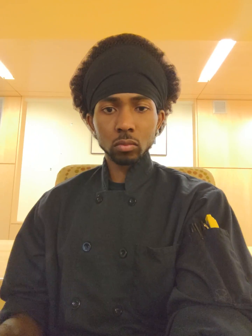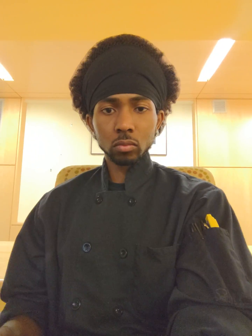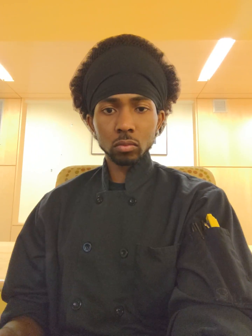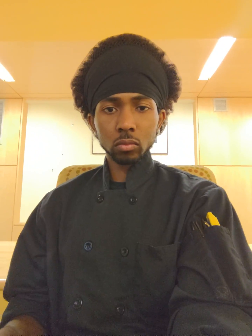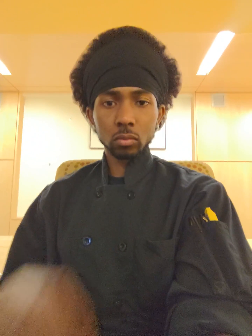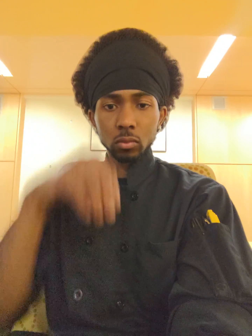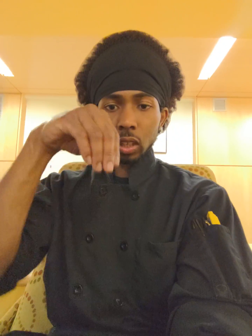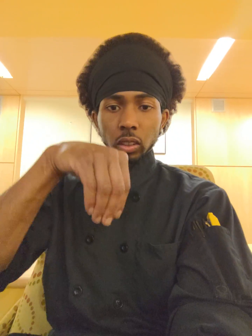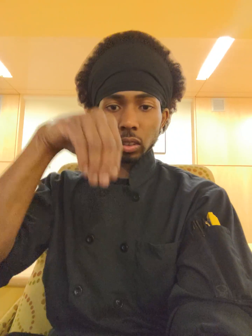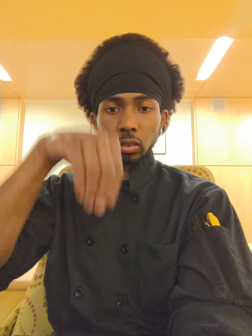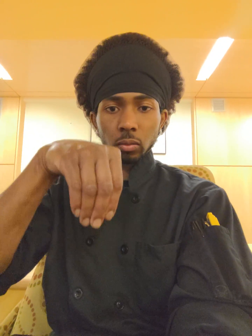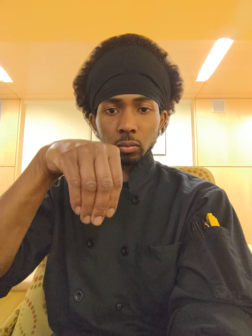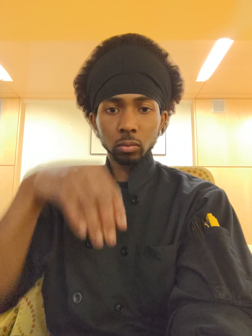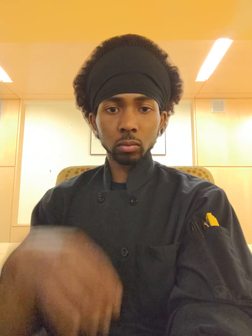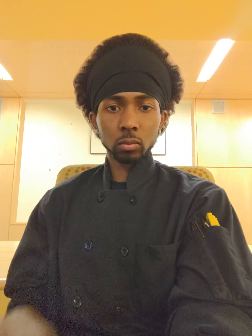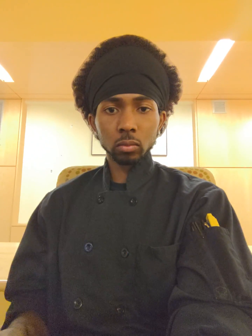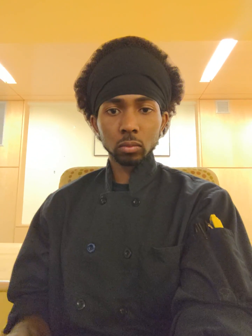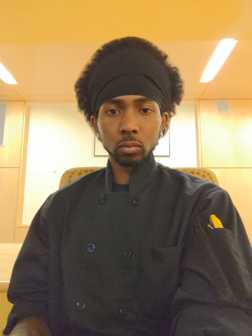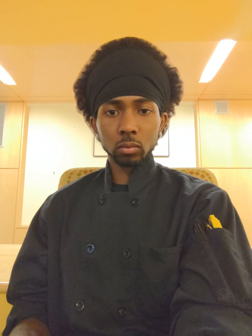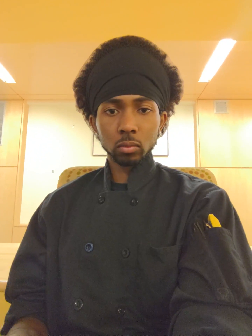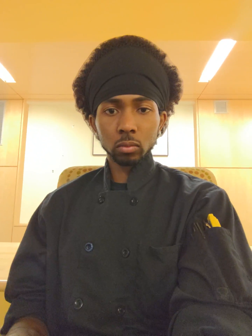inside